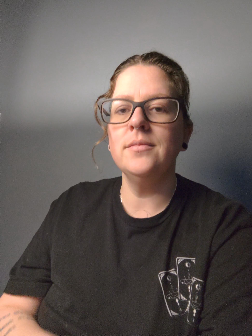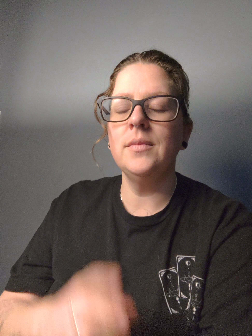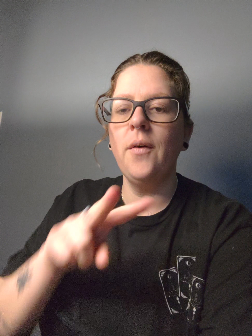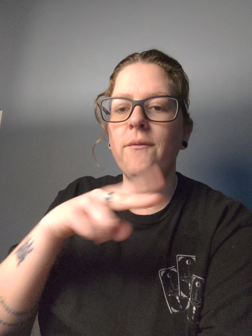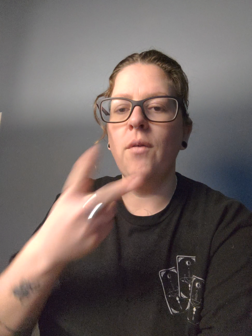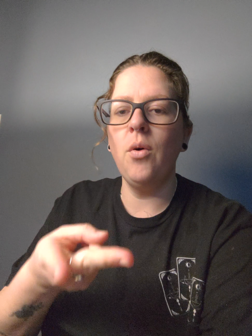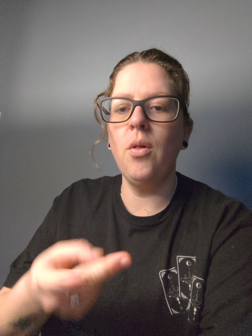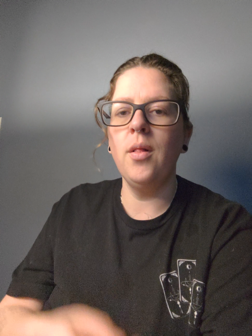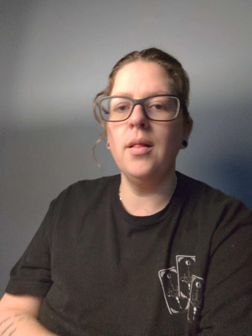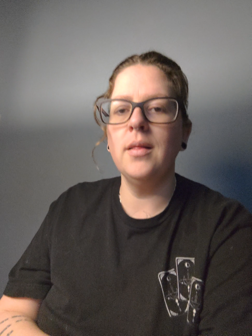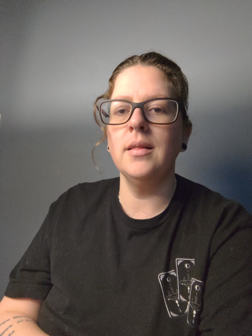fall